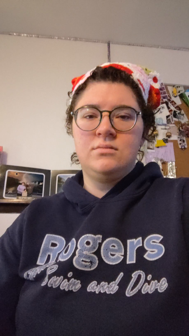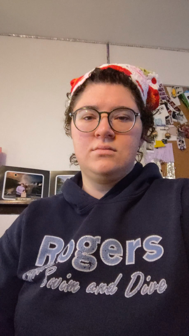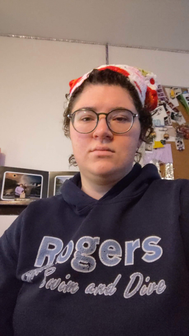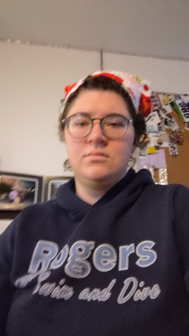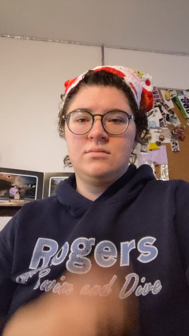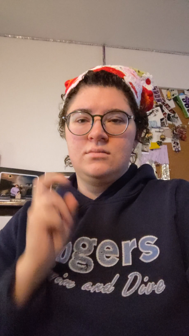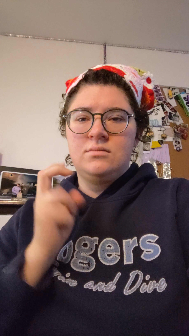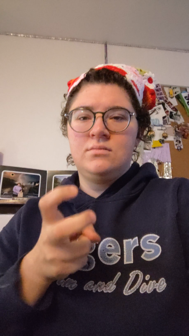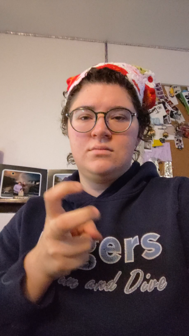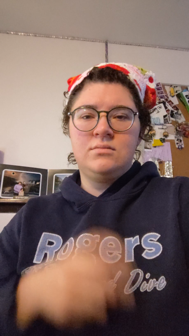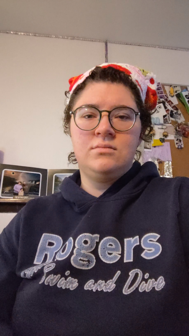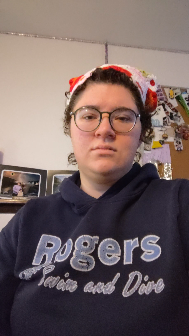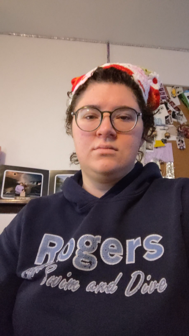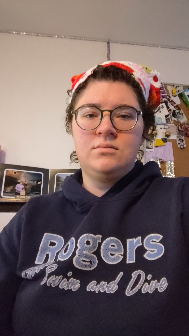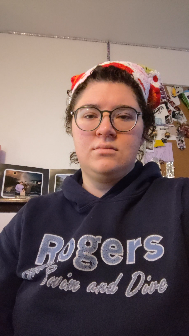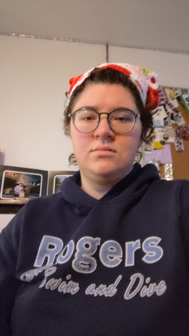hard